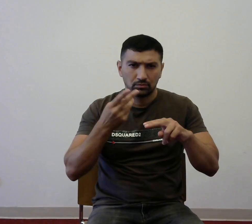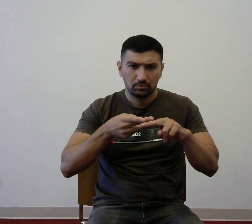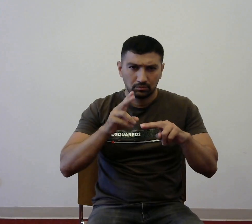üçün